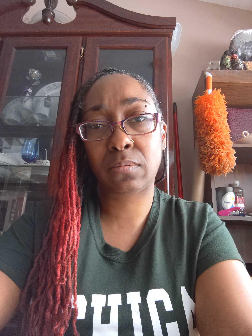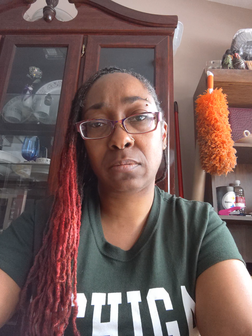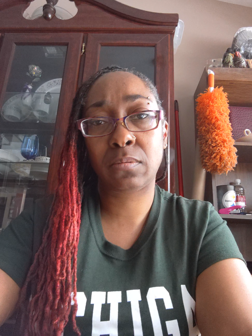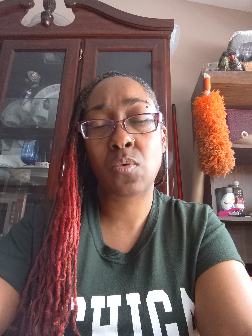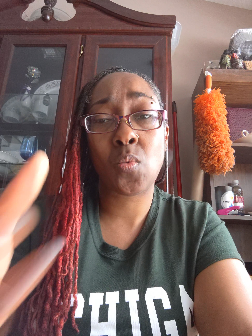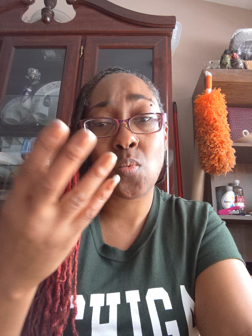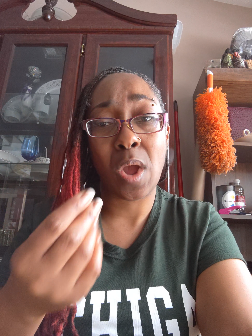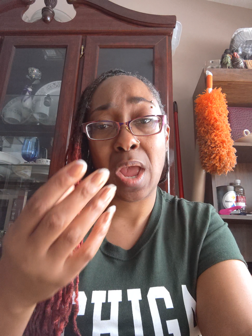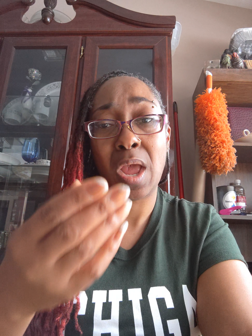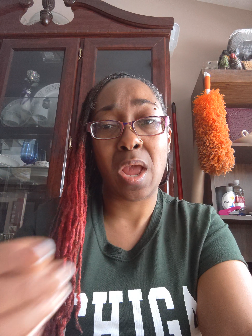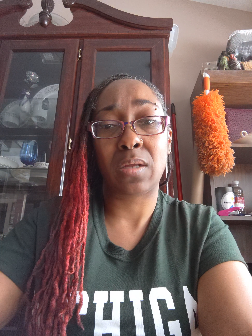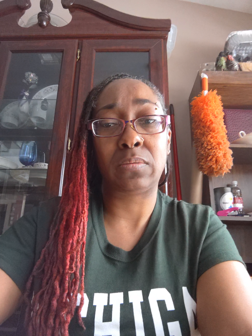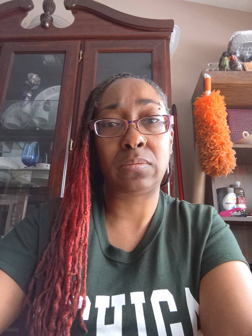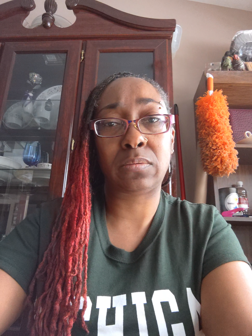wet